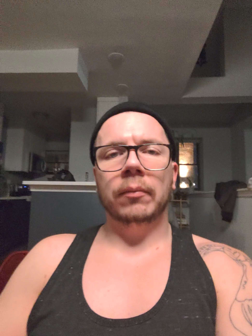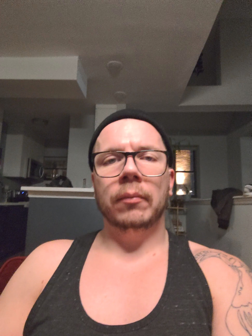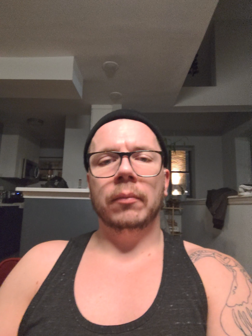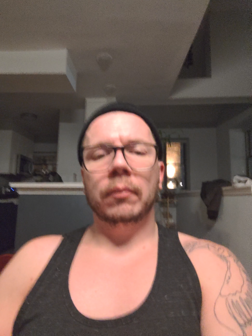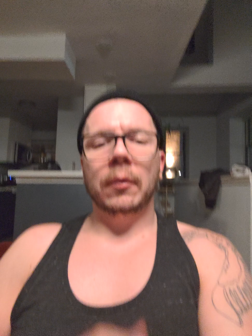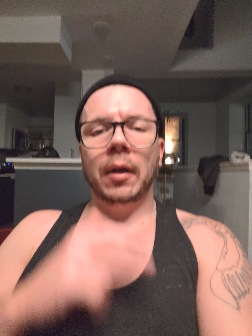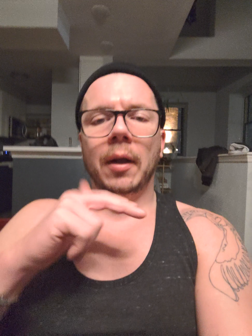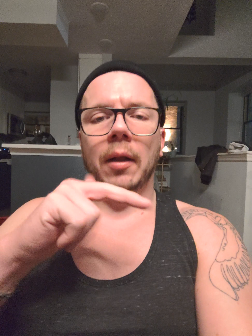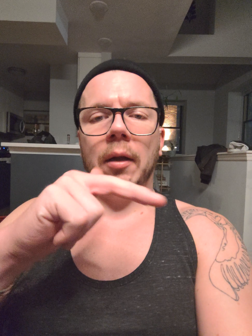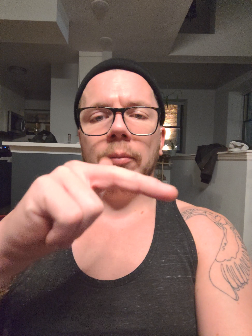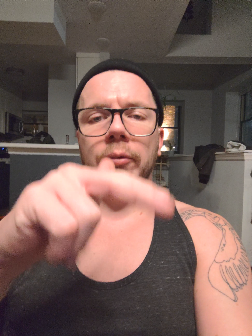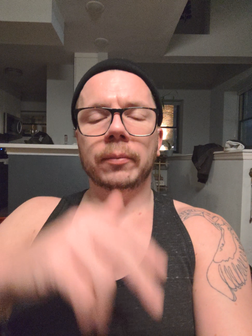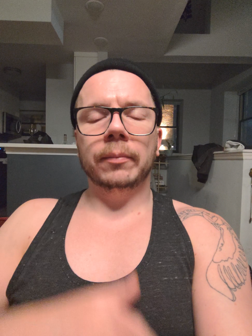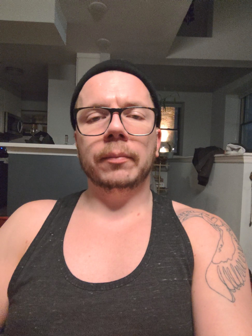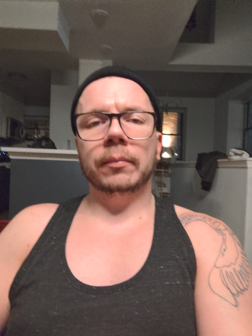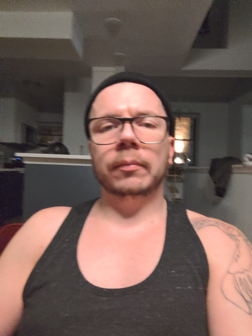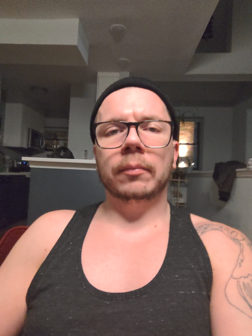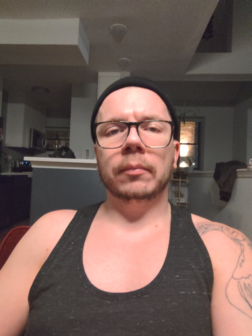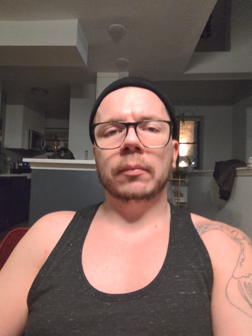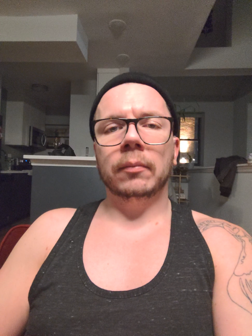helicopter